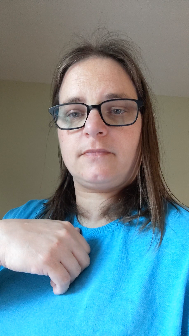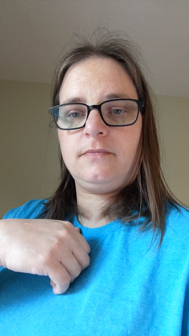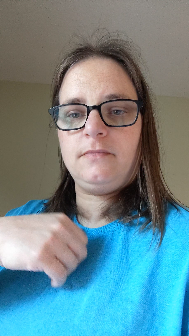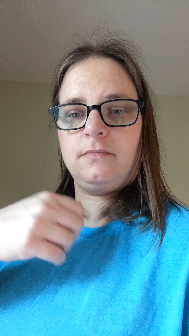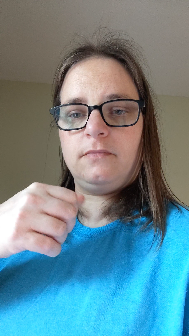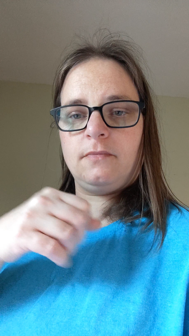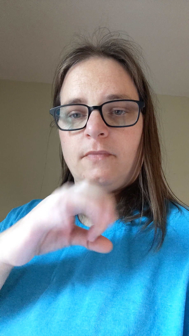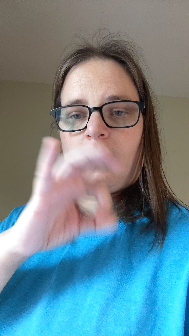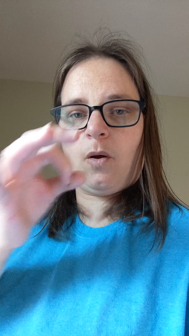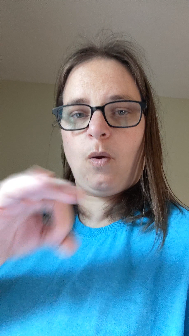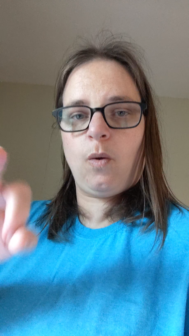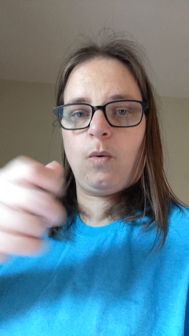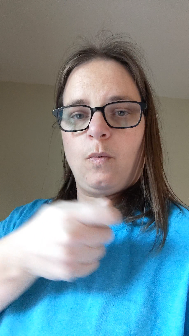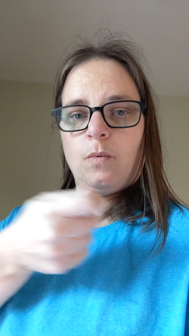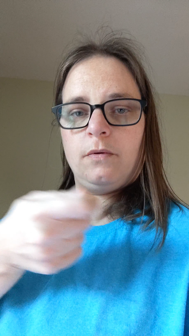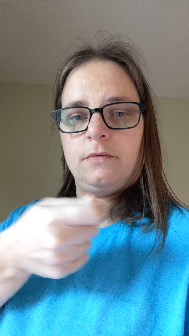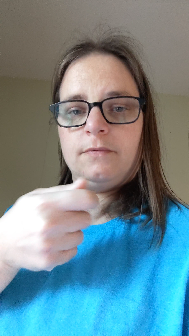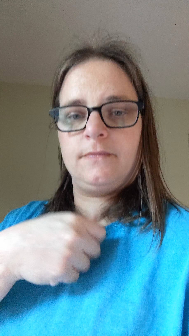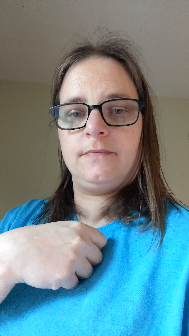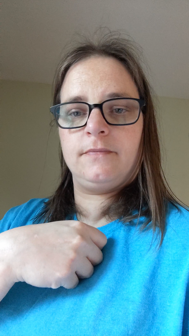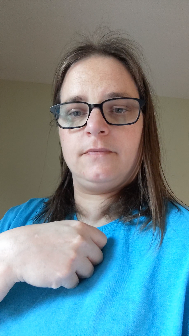hose